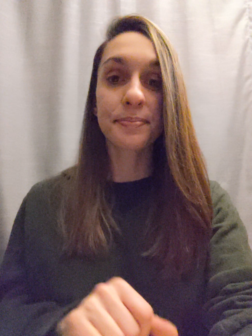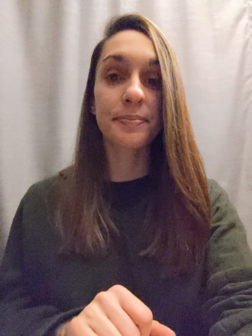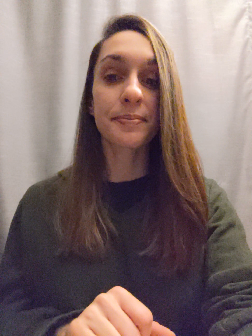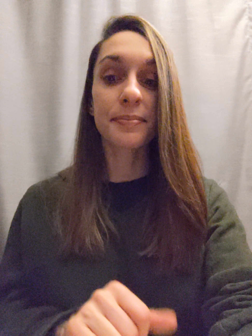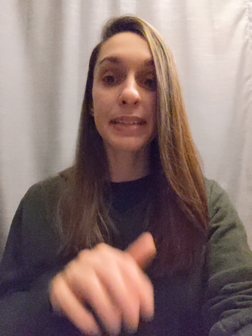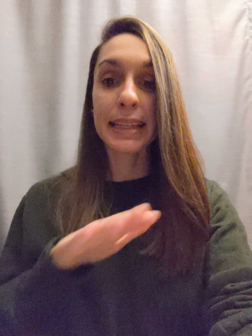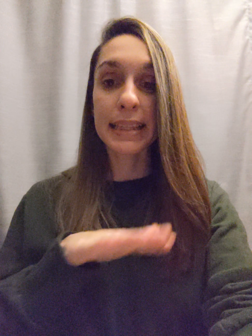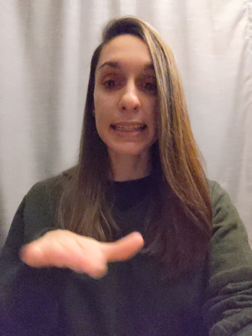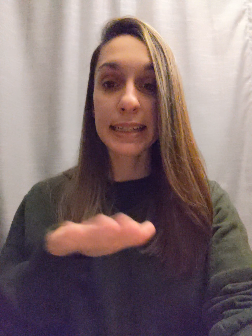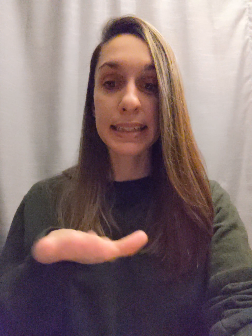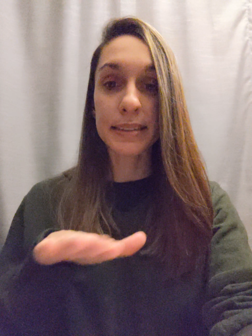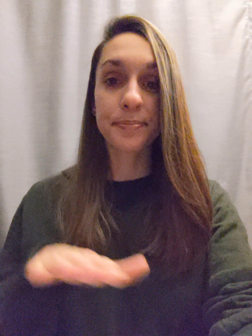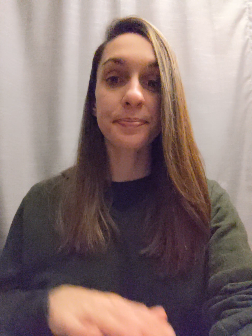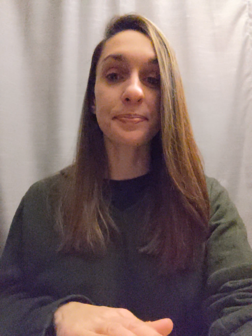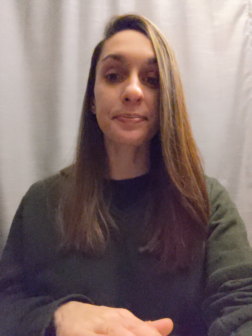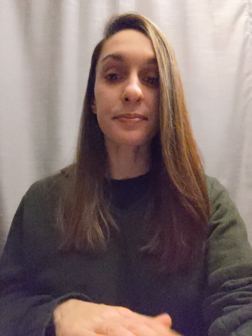clean